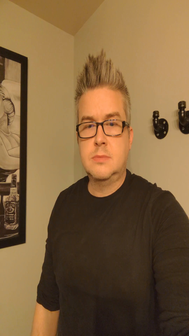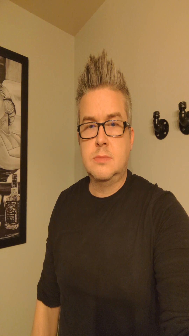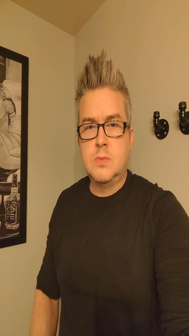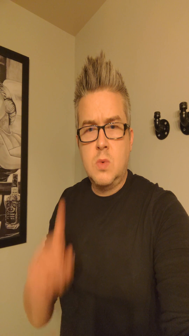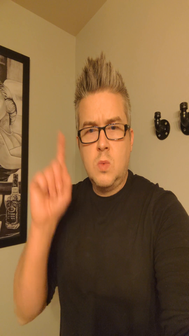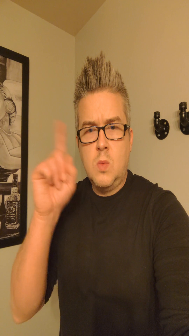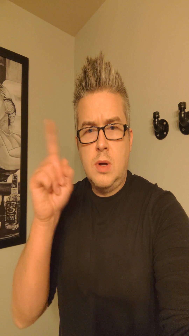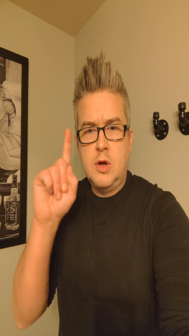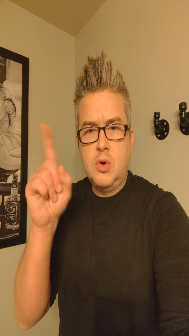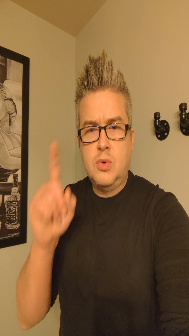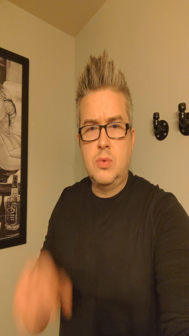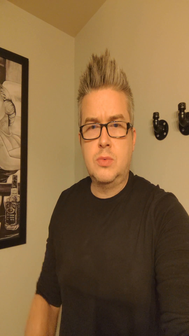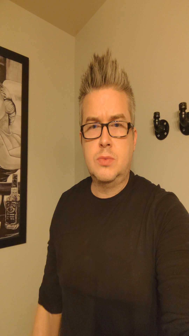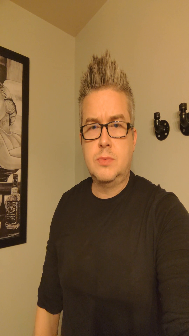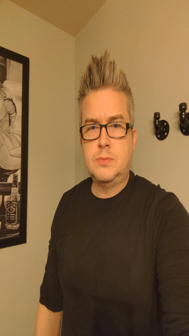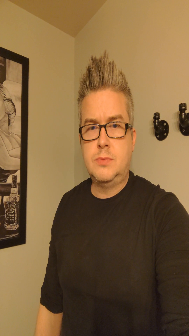where